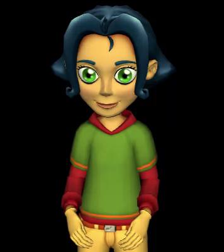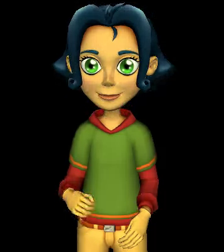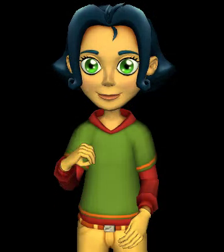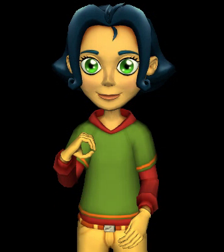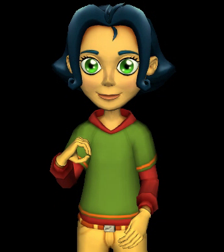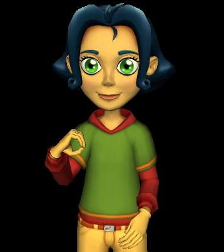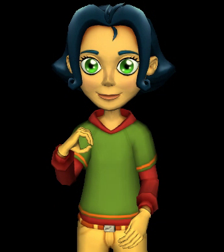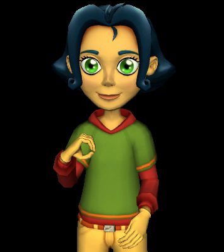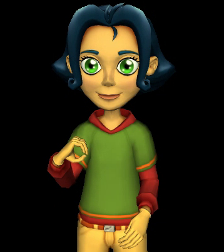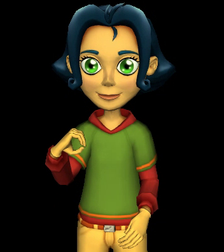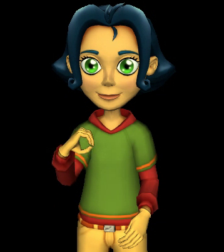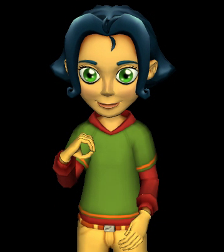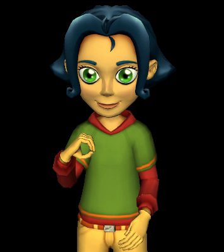أكتوبر